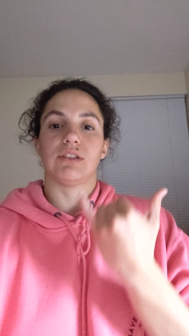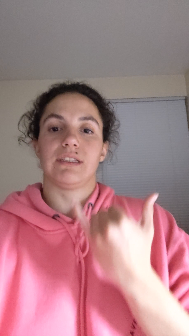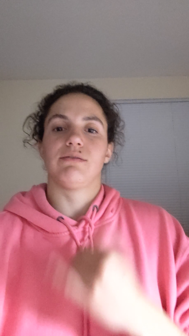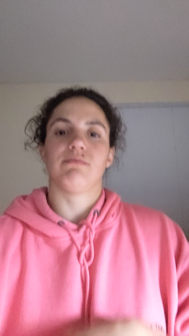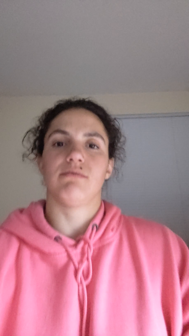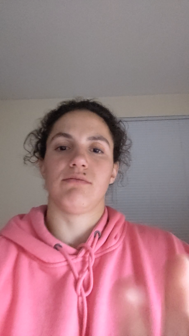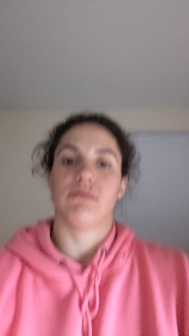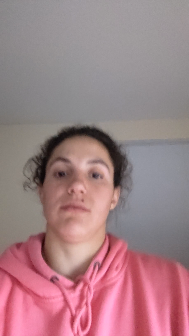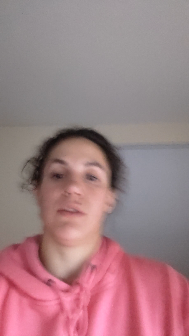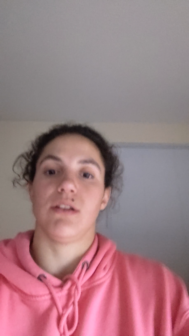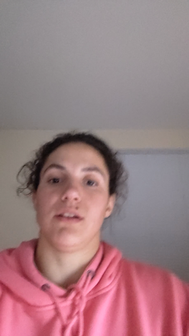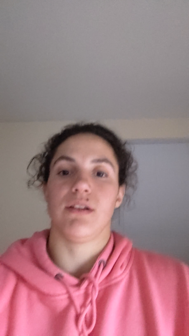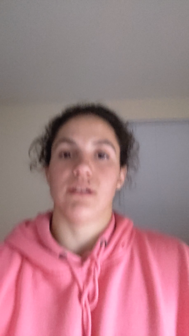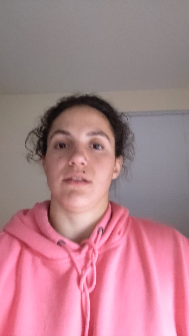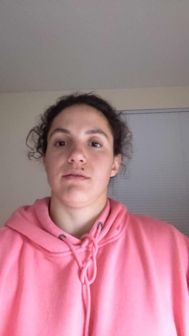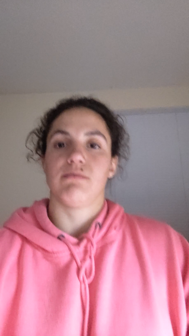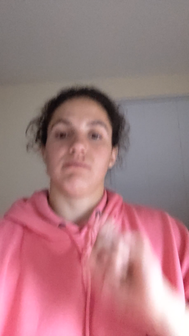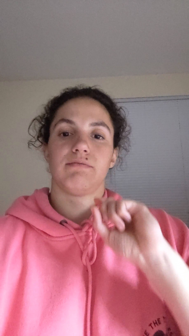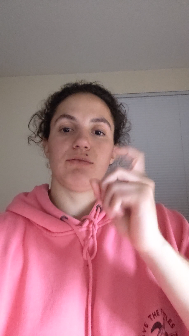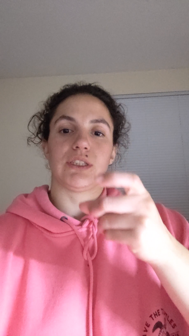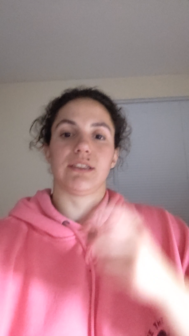present